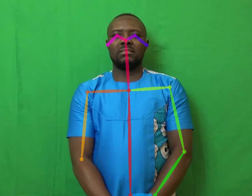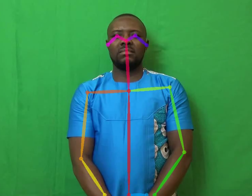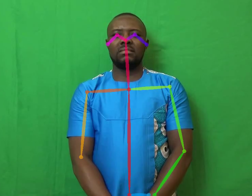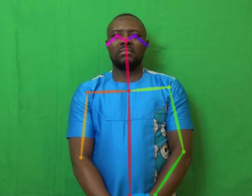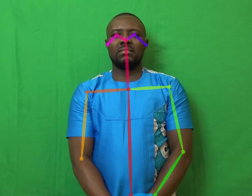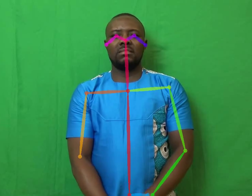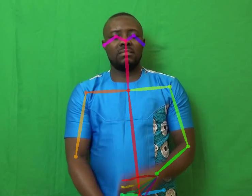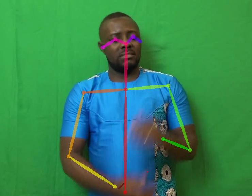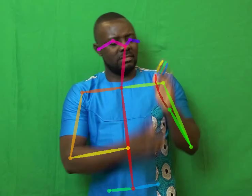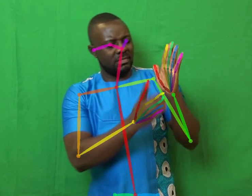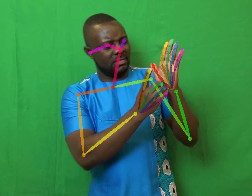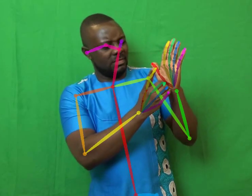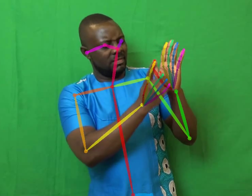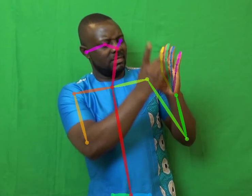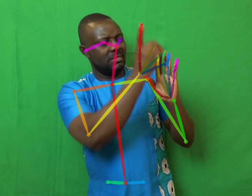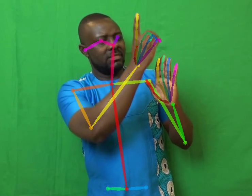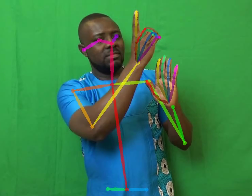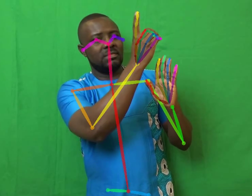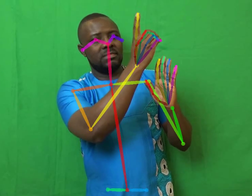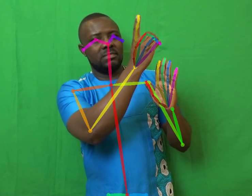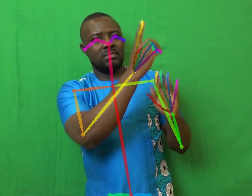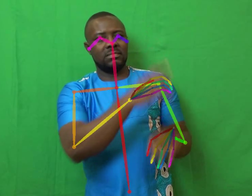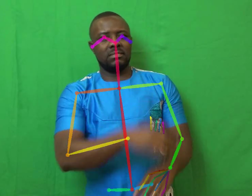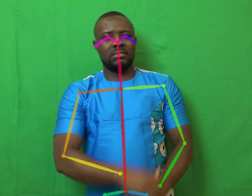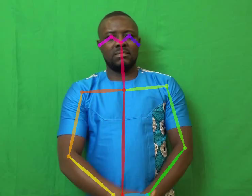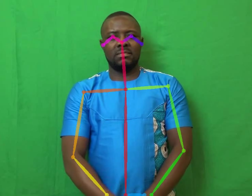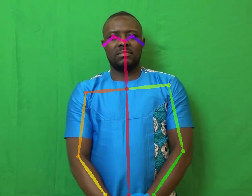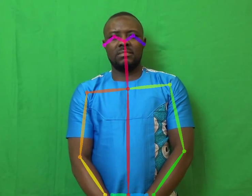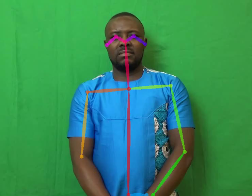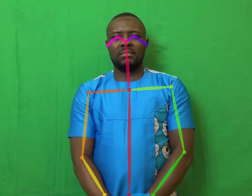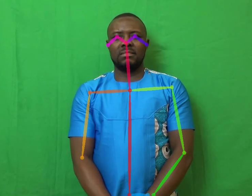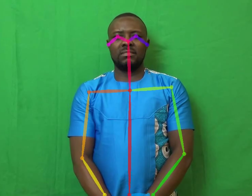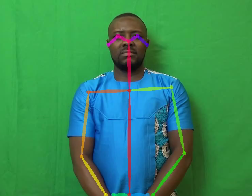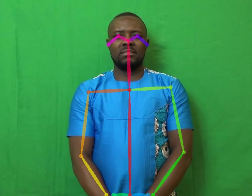develop